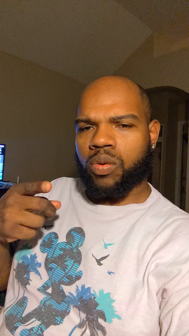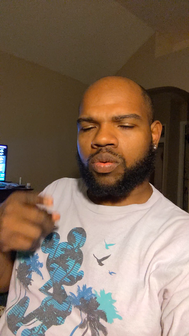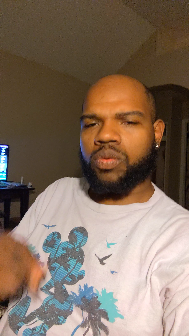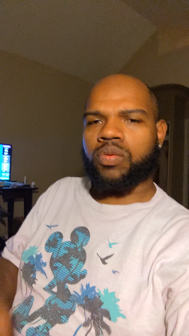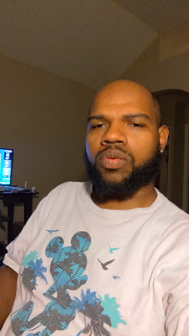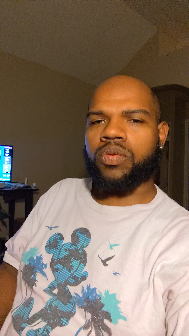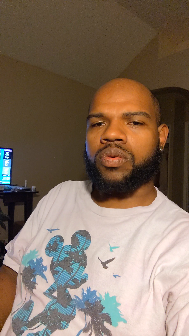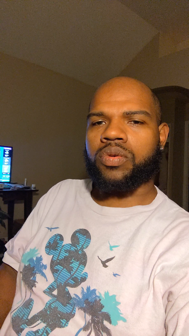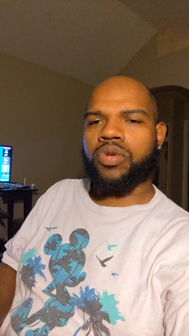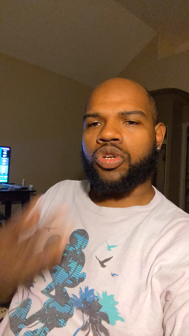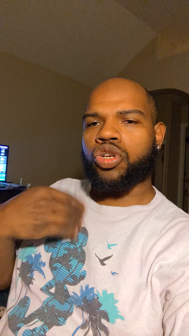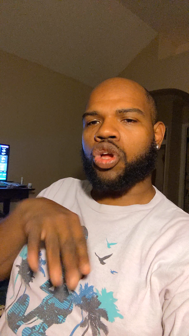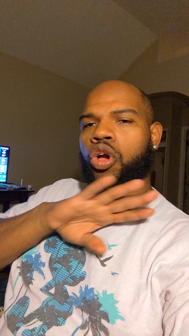scarf